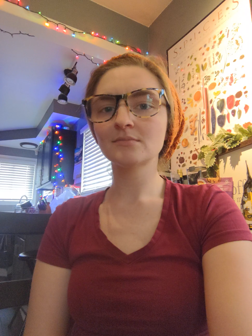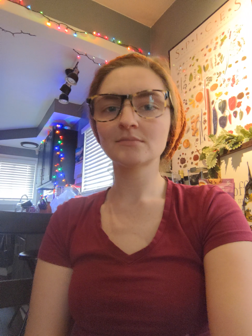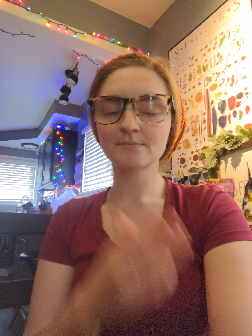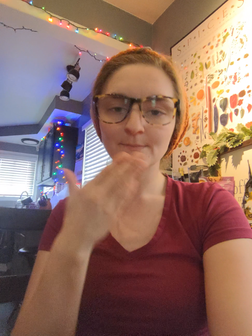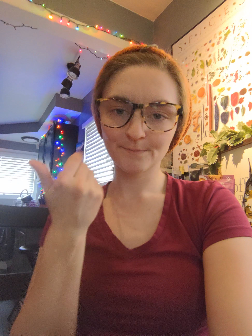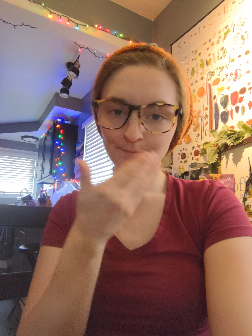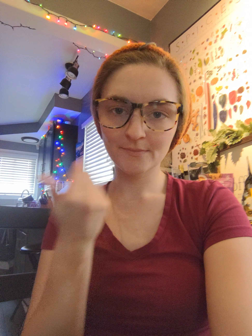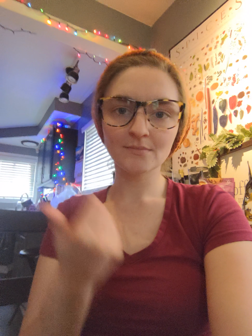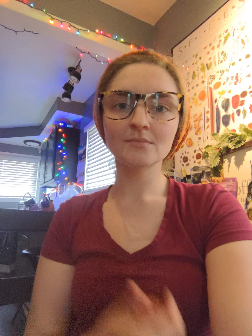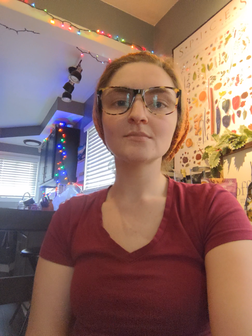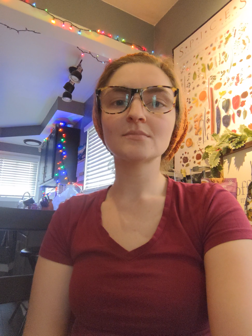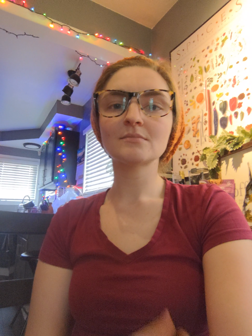napkin